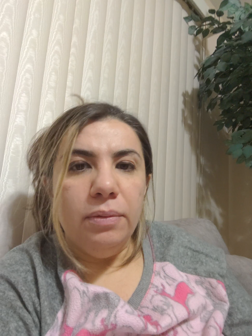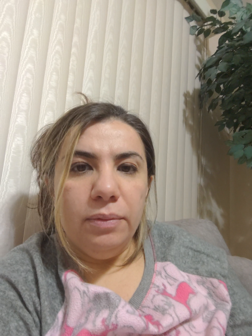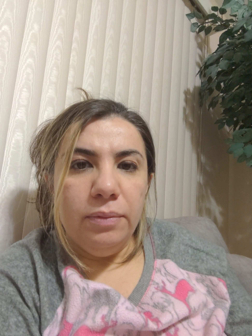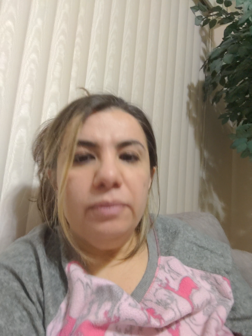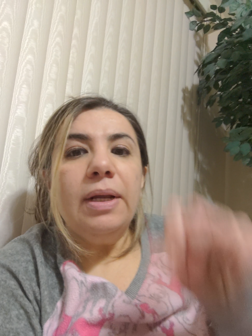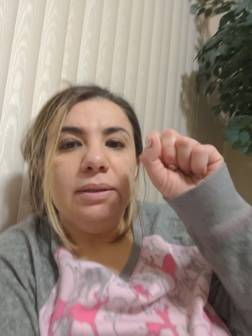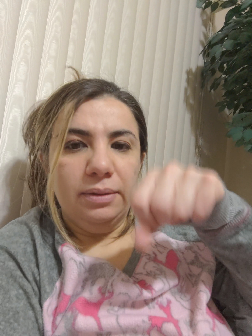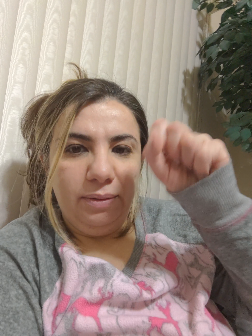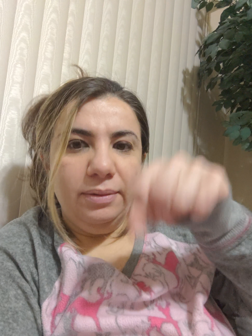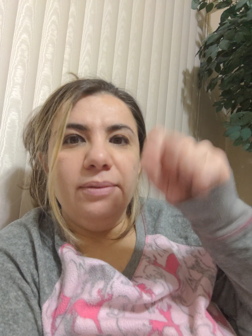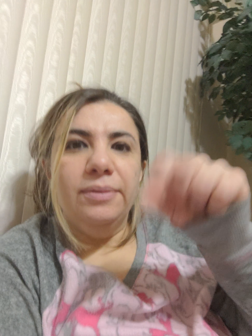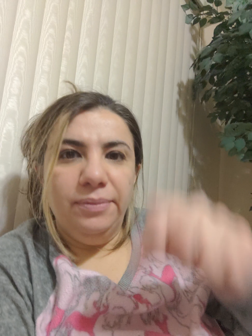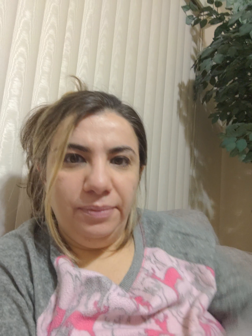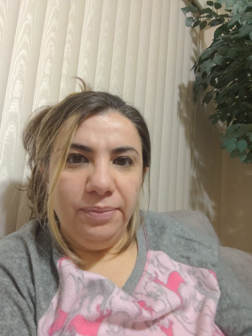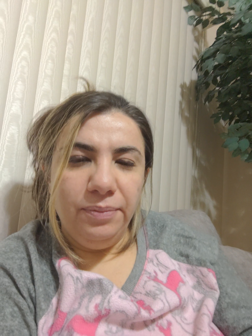yes